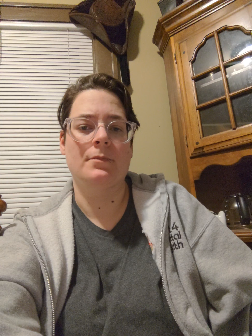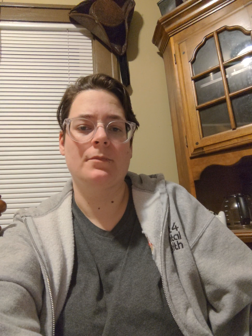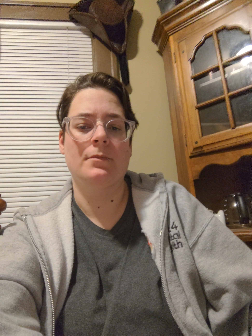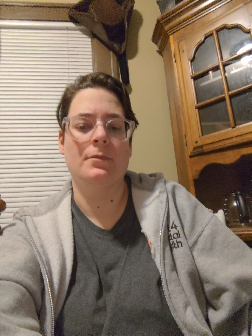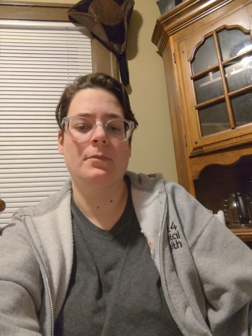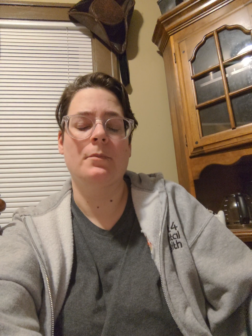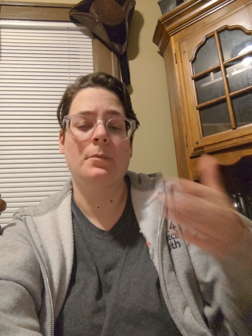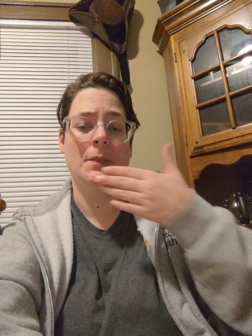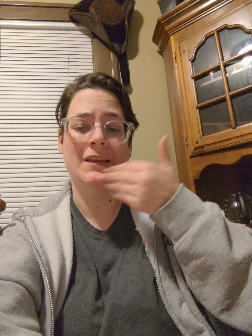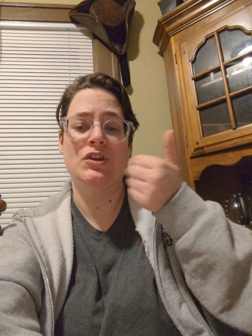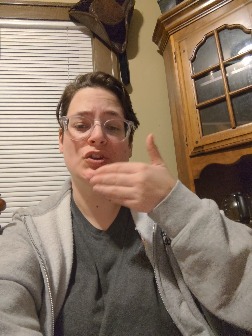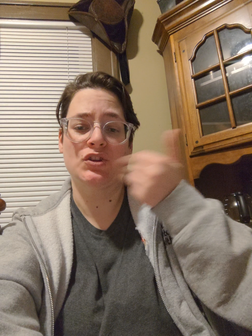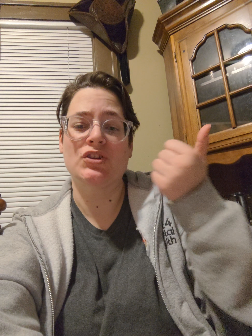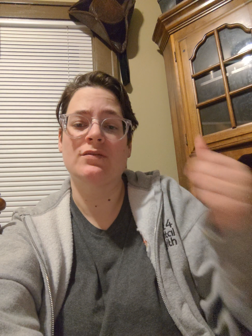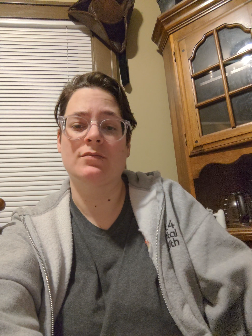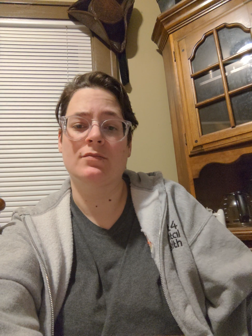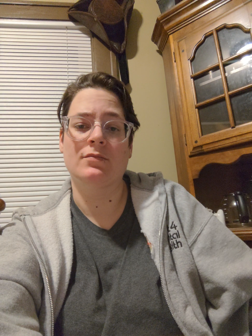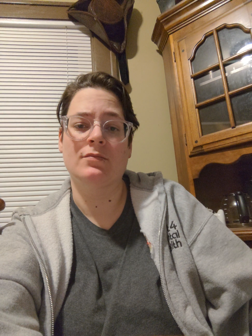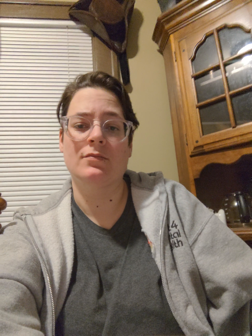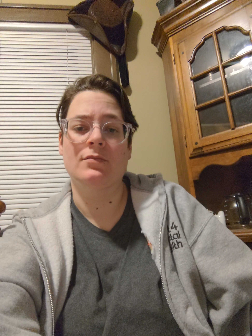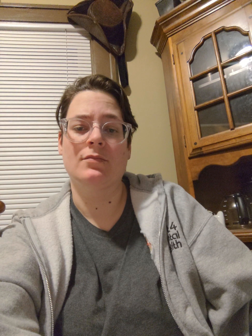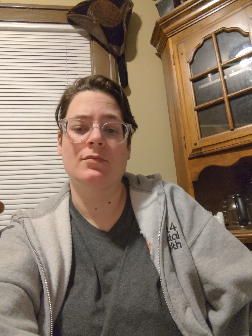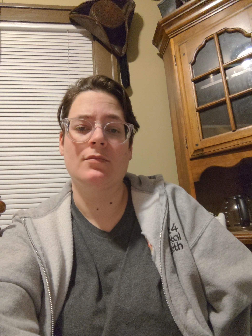better